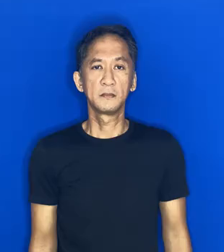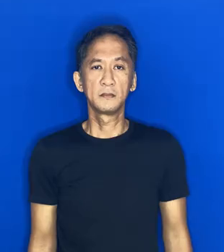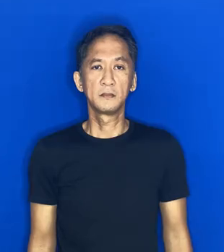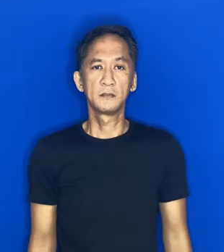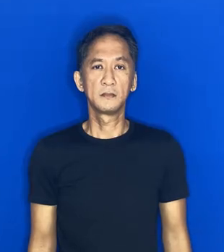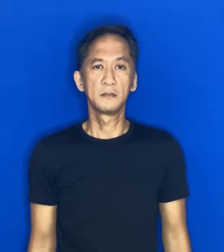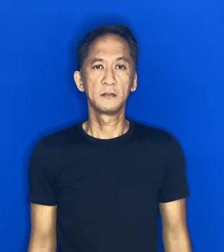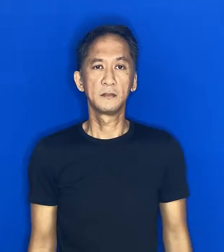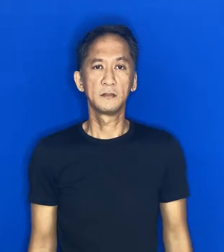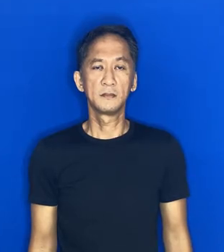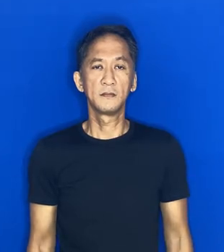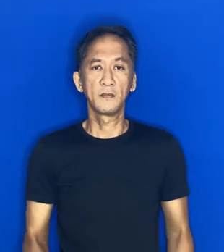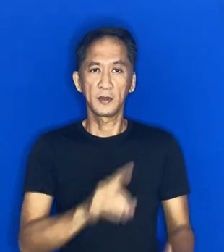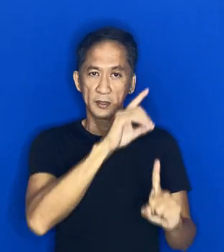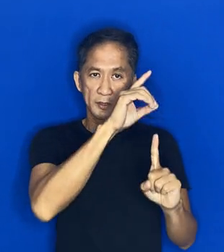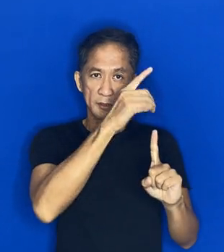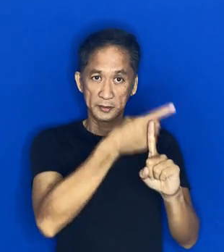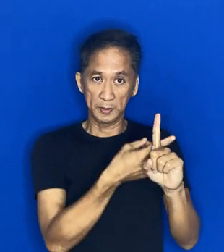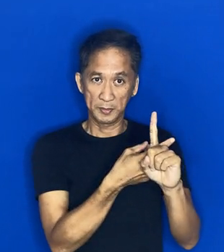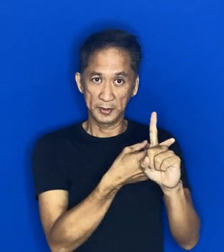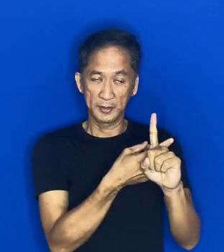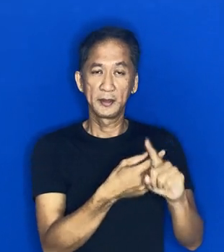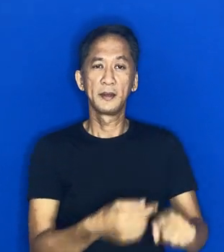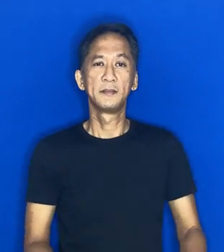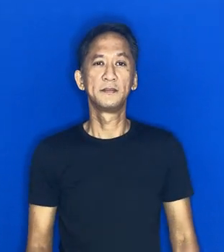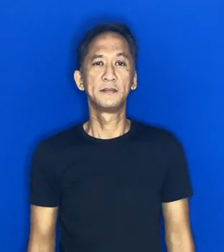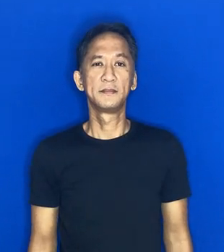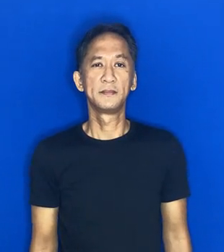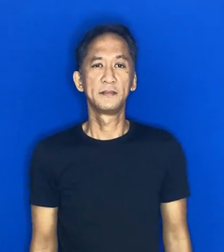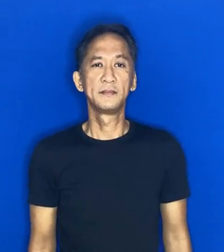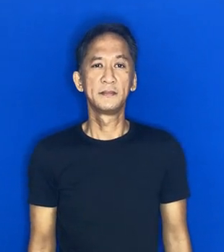december